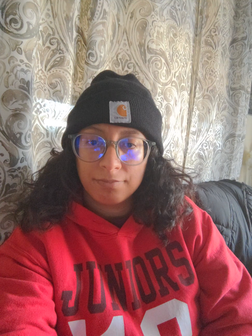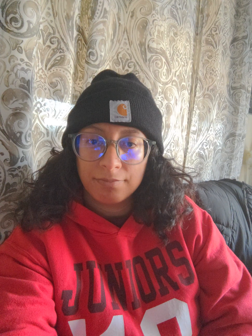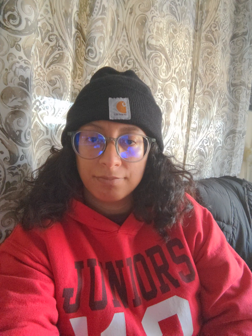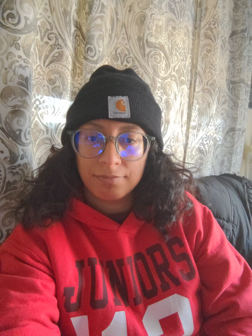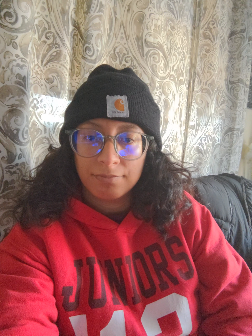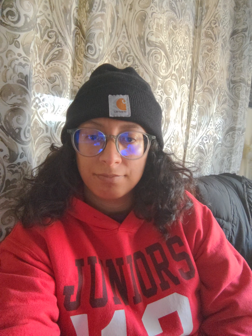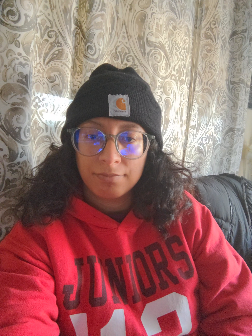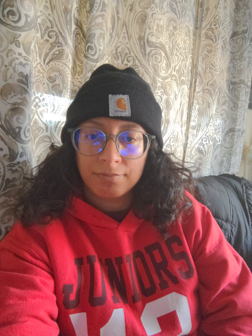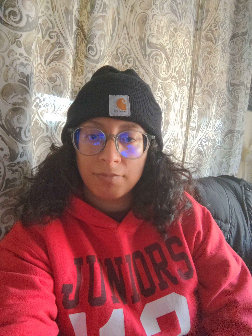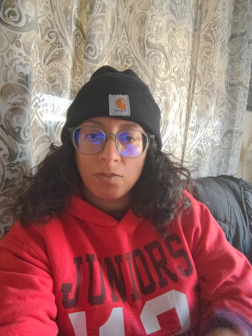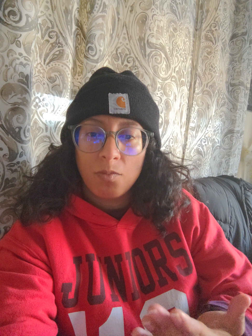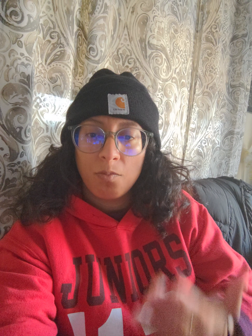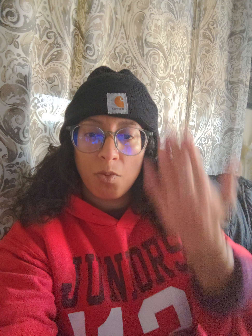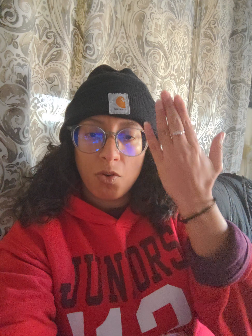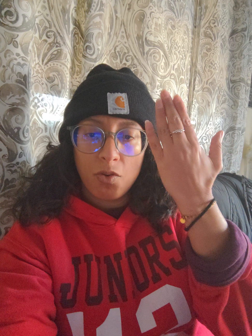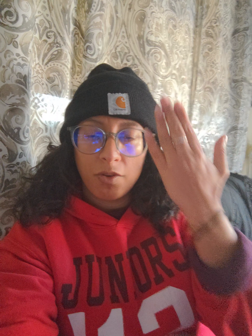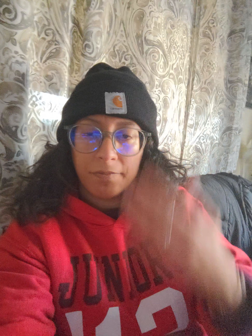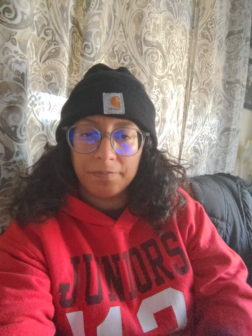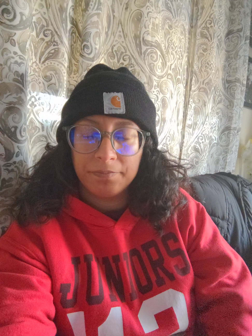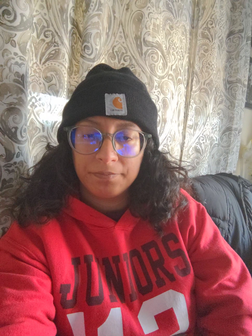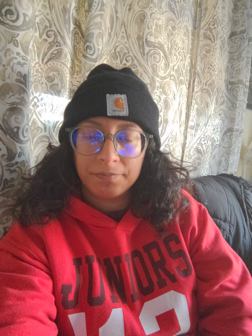morning